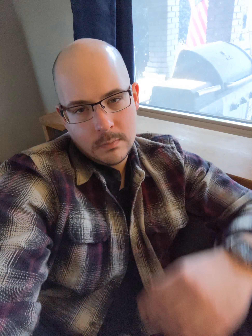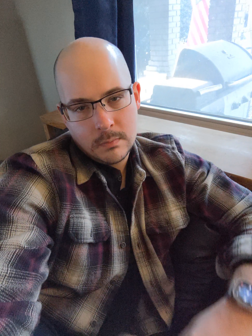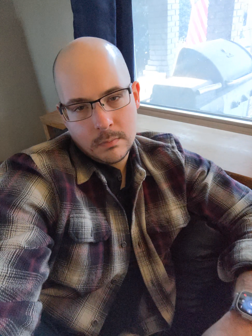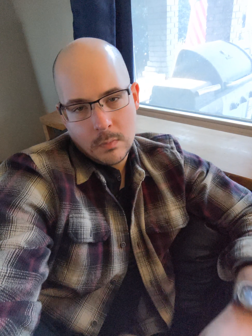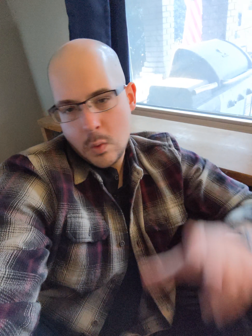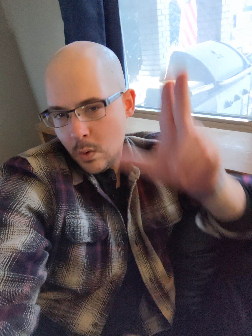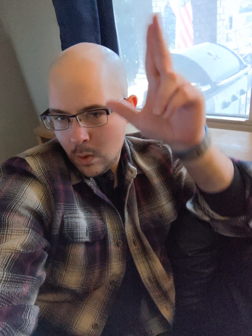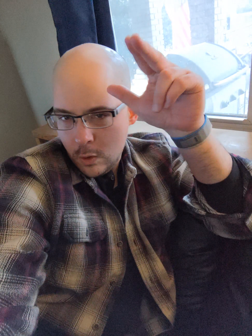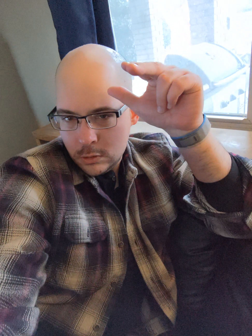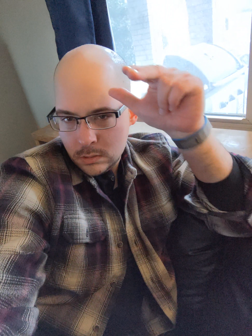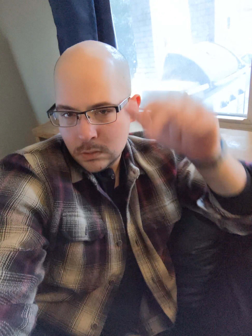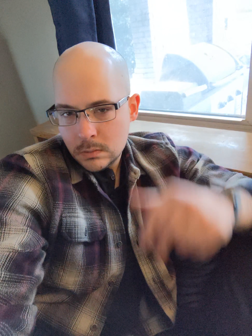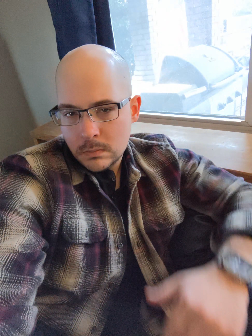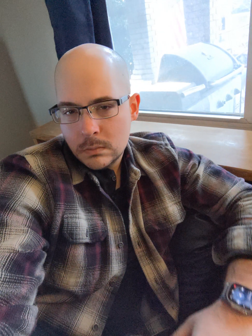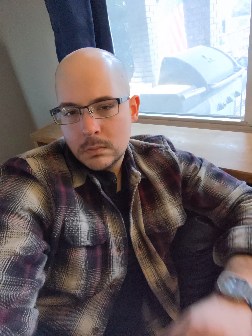horse